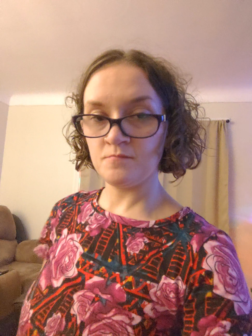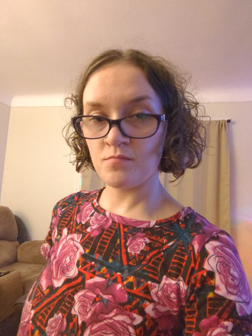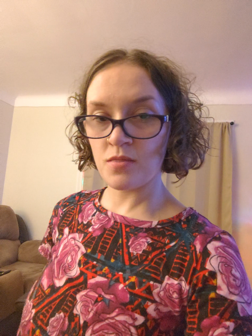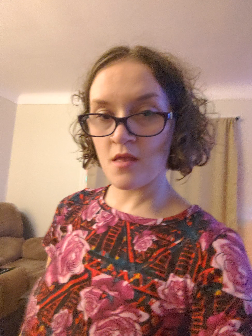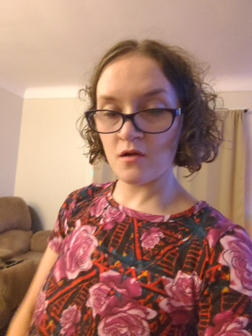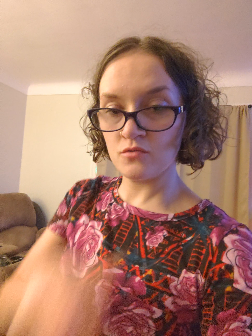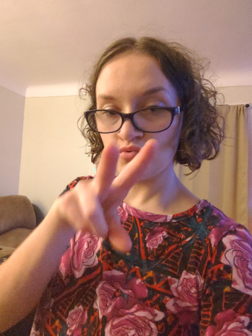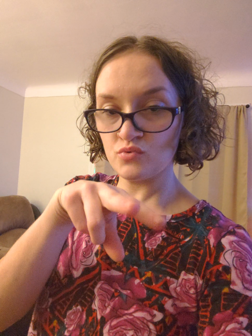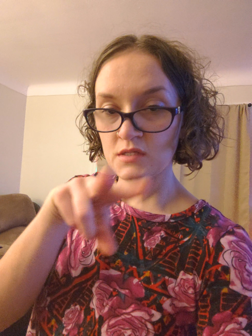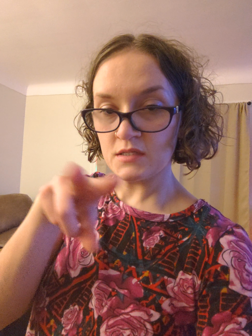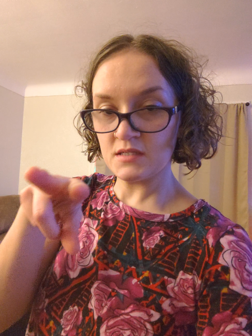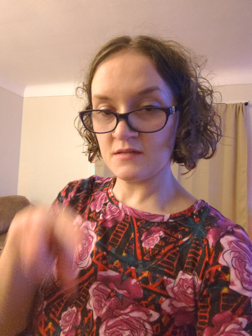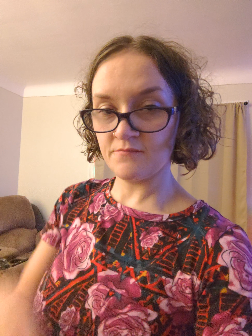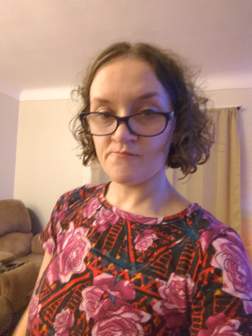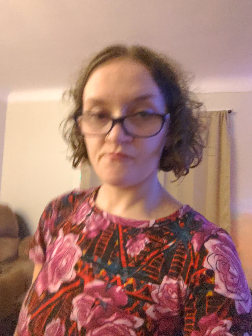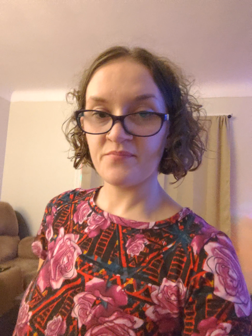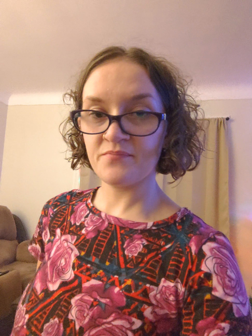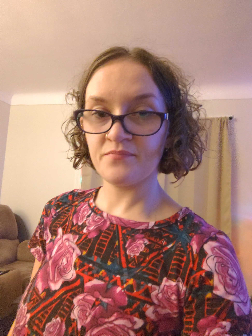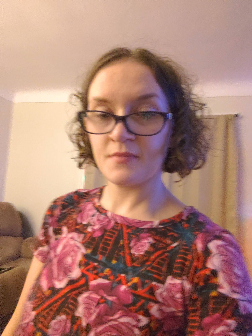read